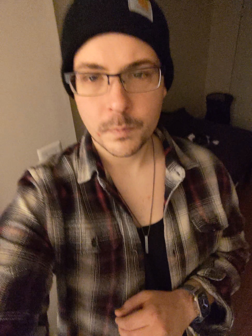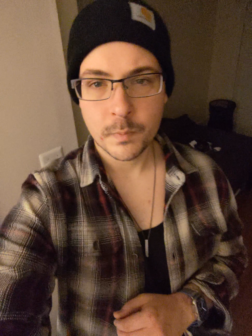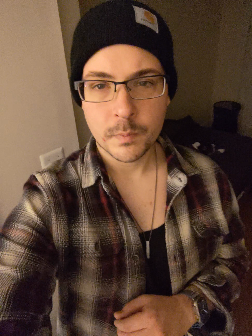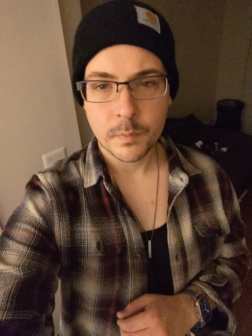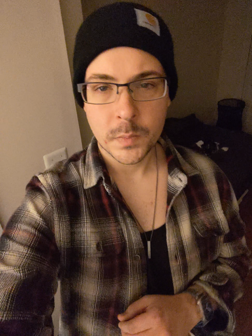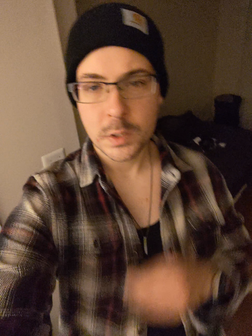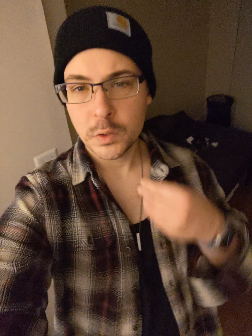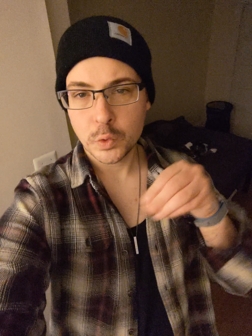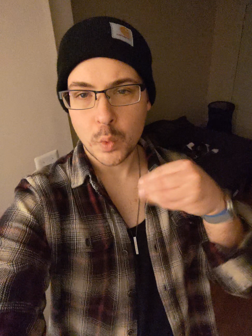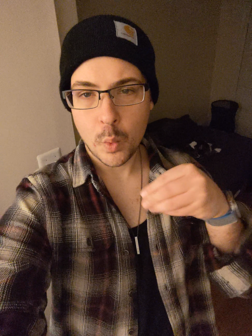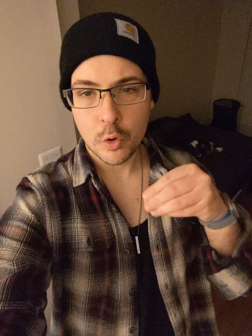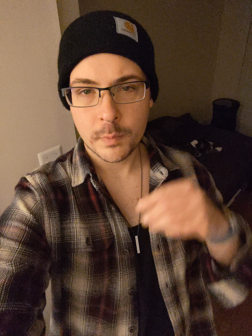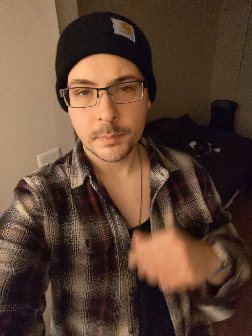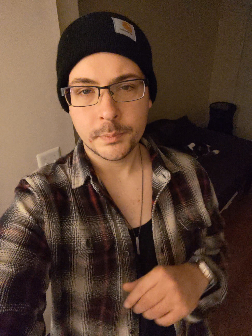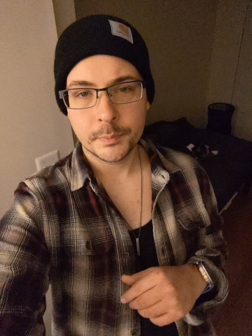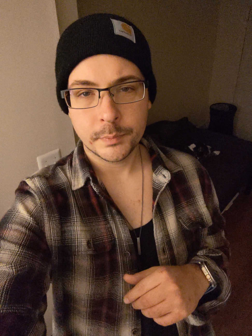store